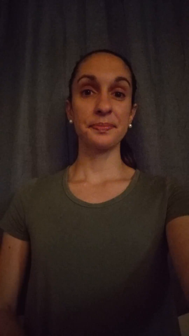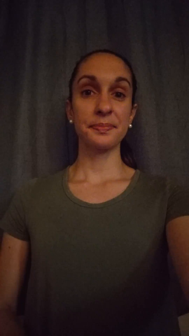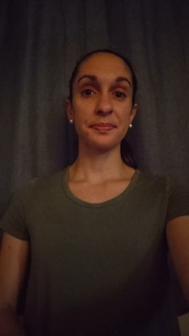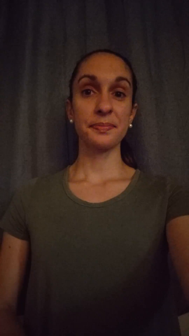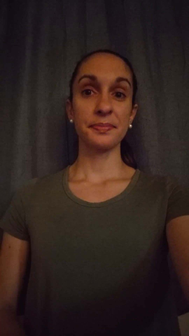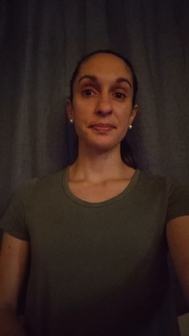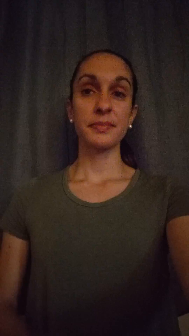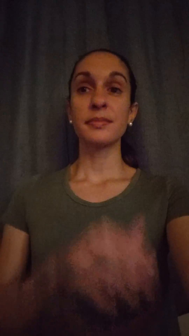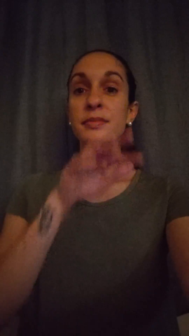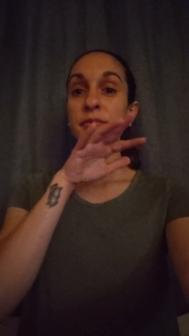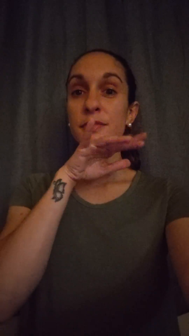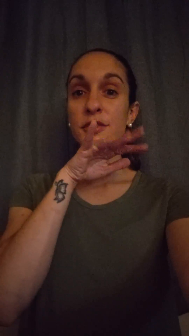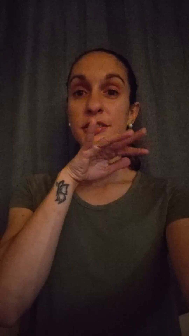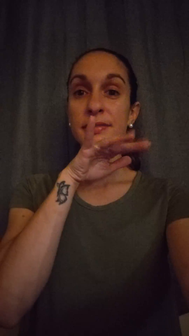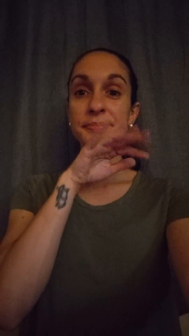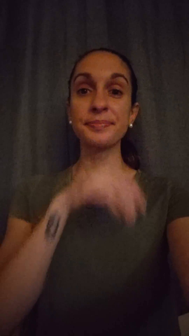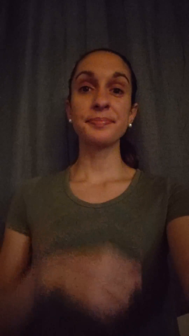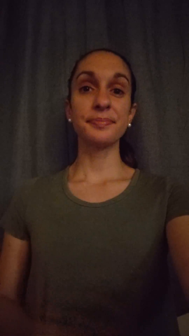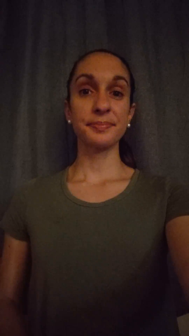naughty